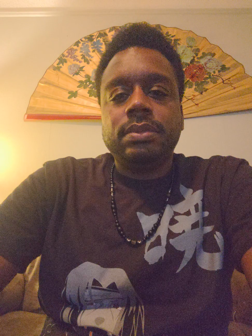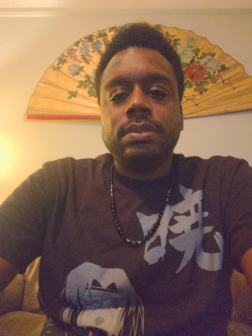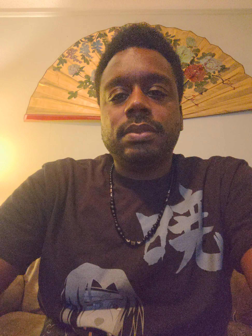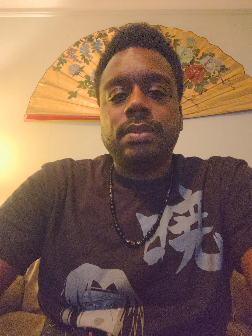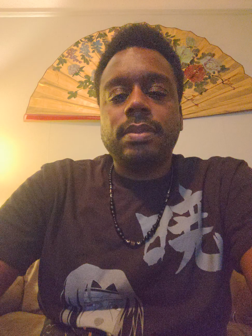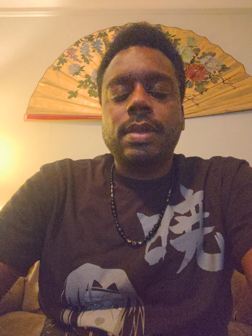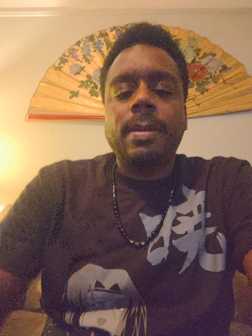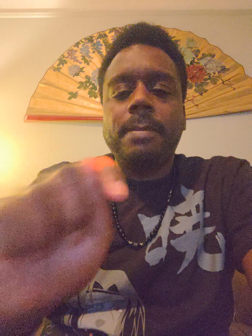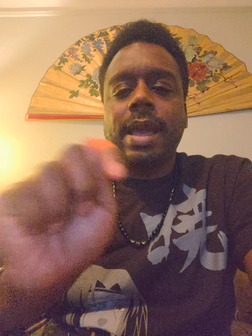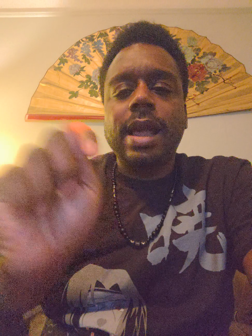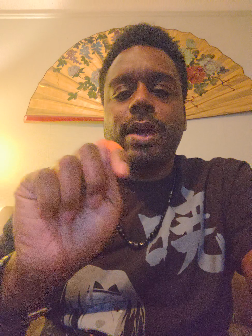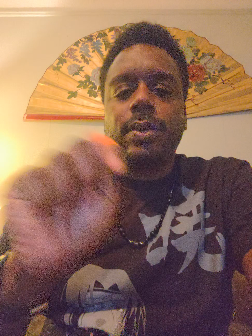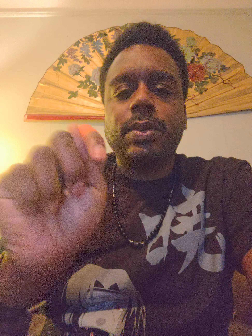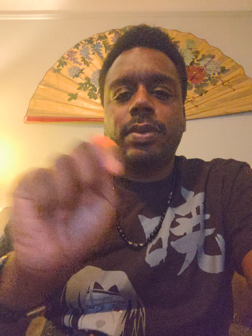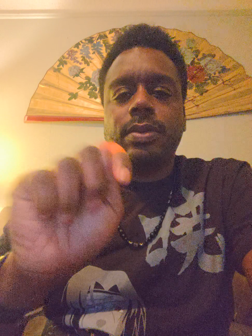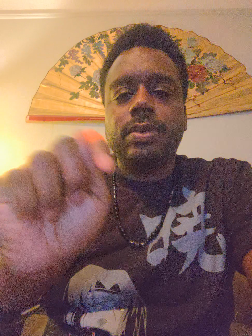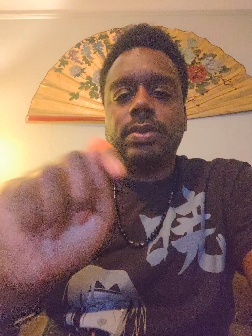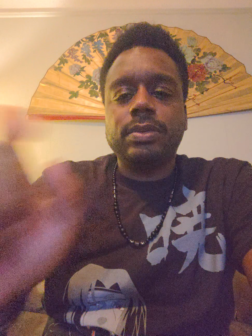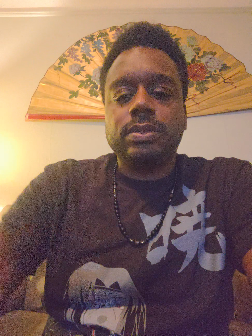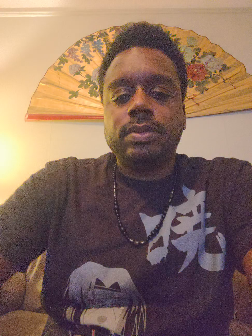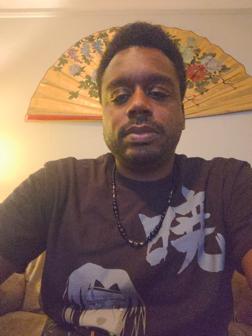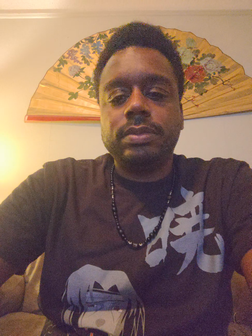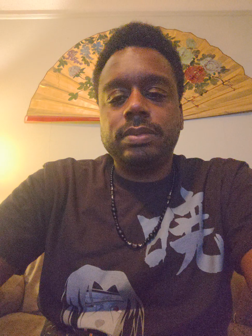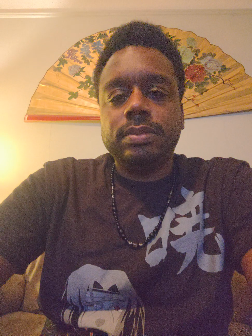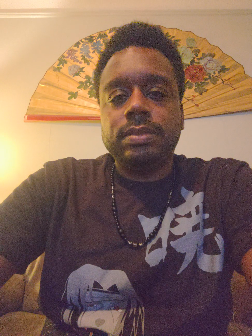potty